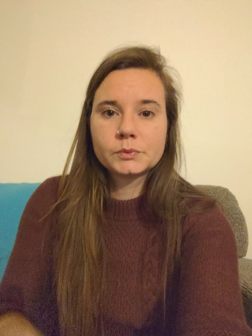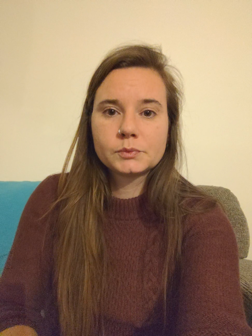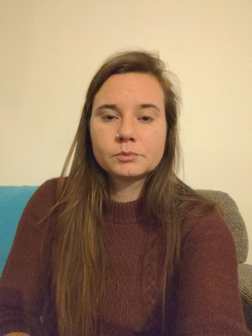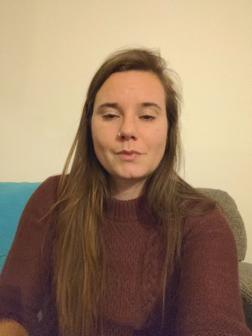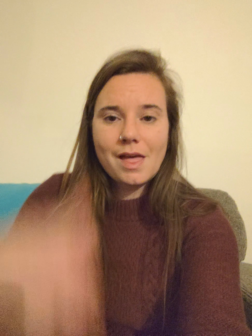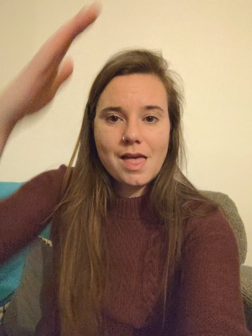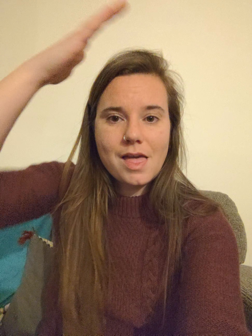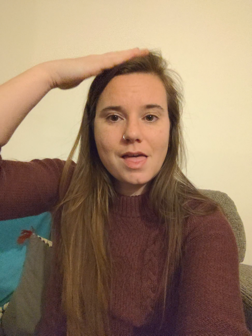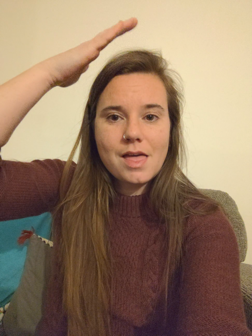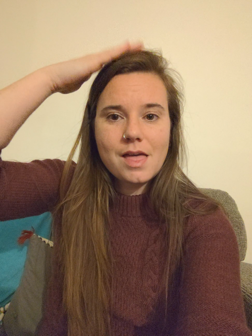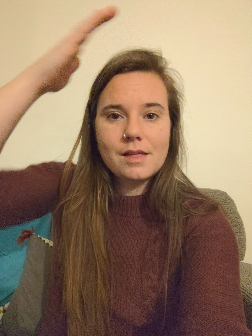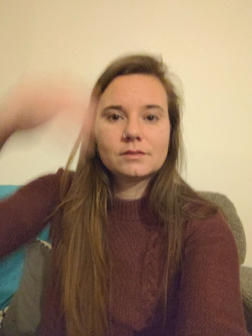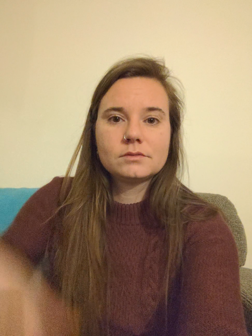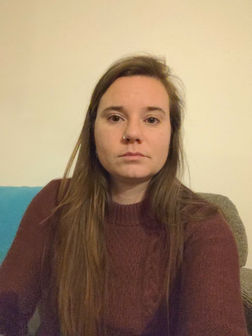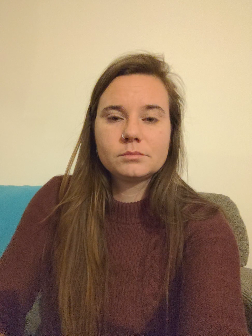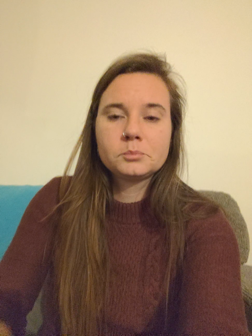hat